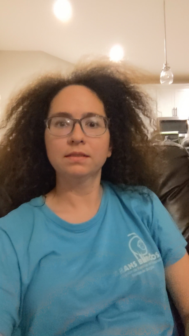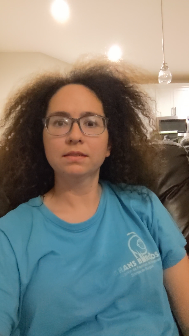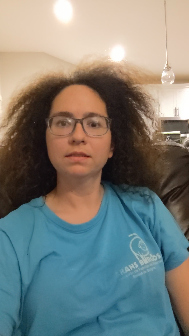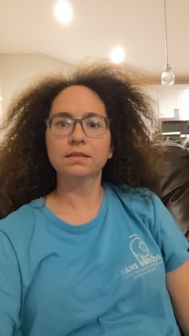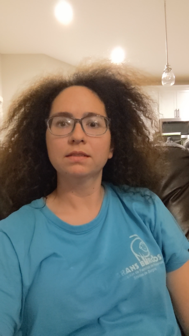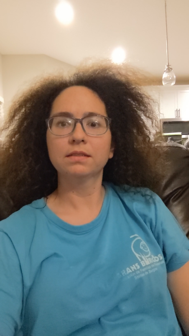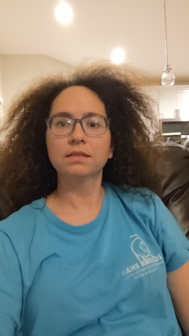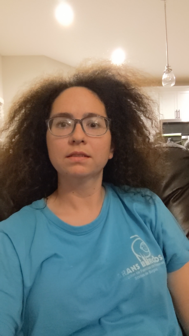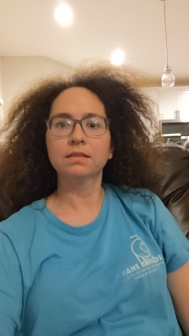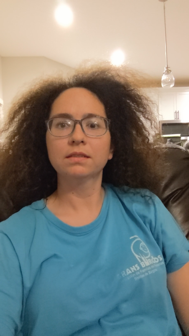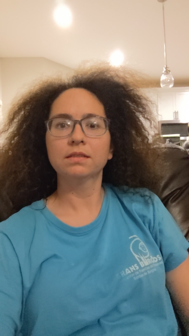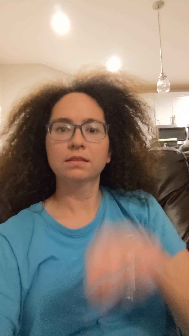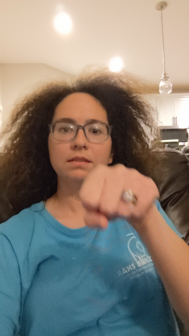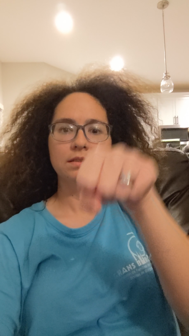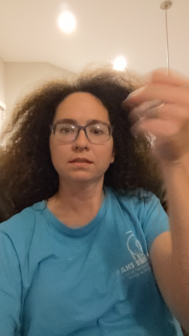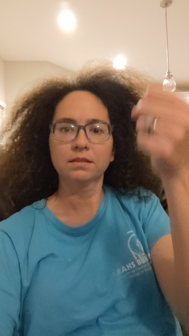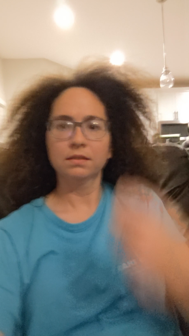break